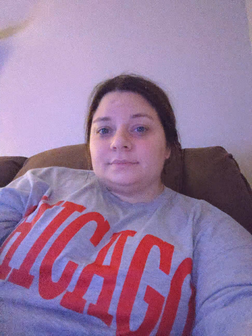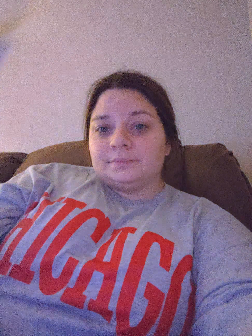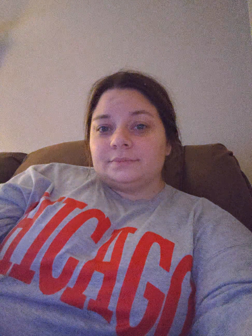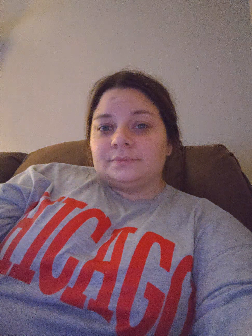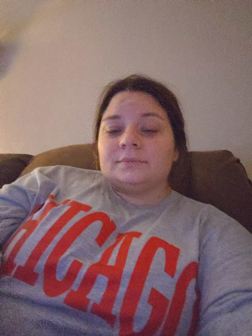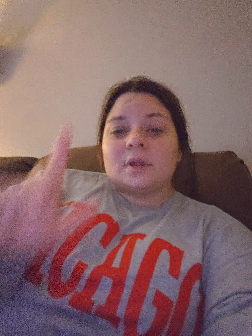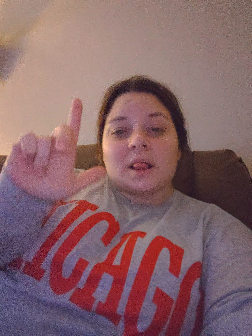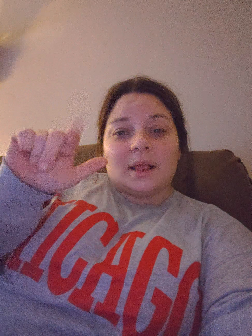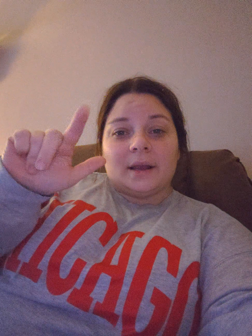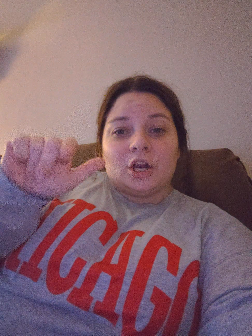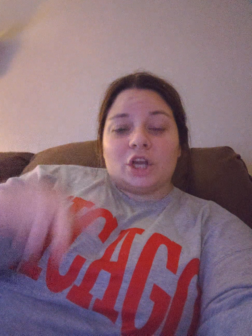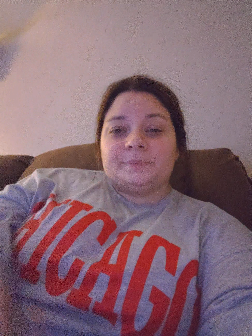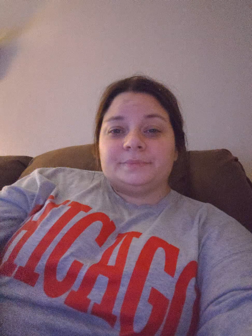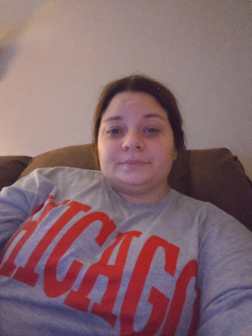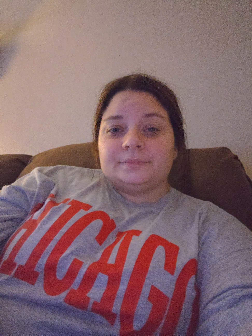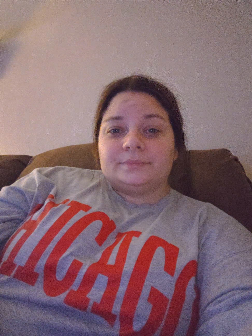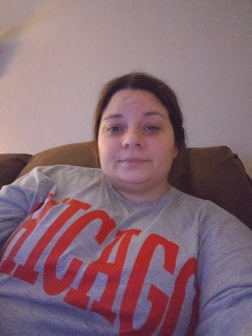later